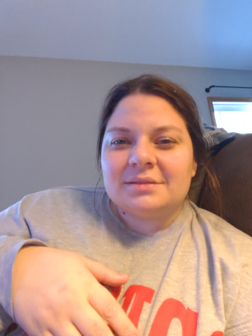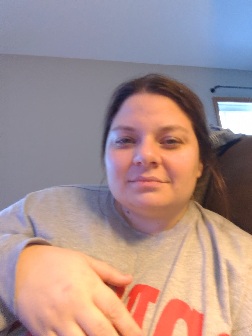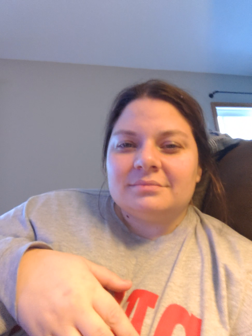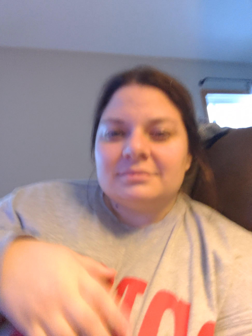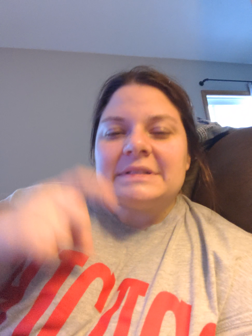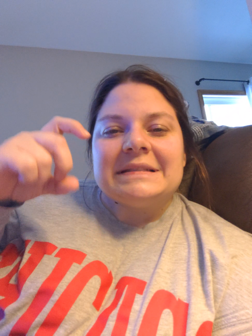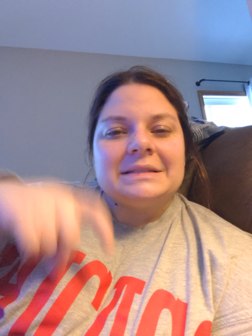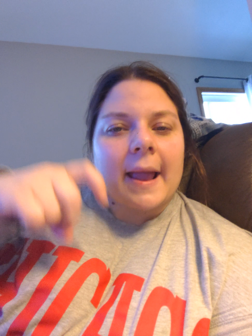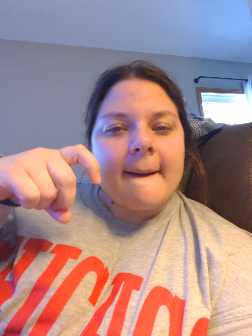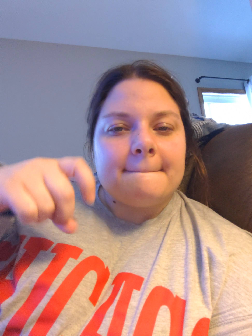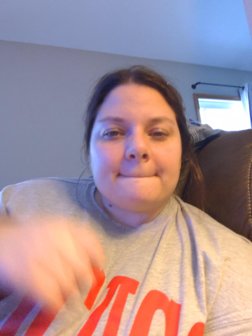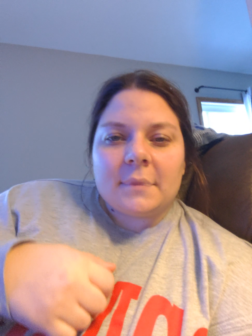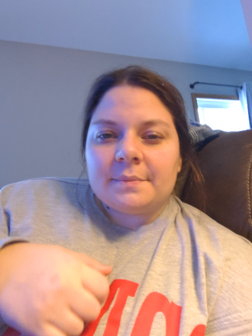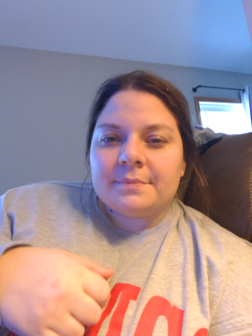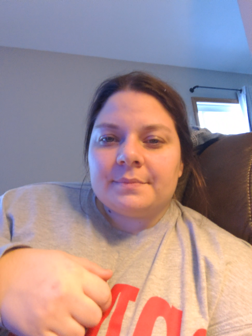time